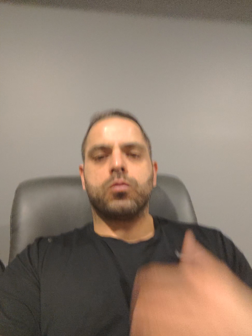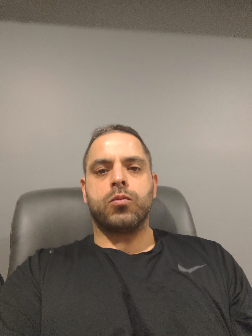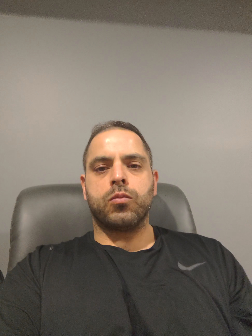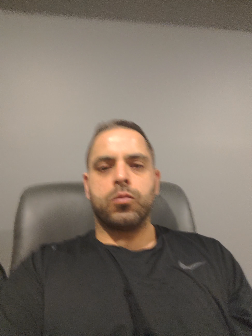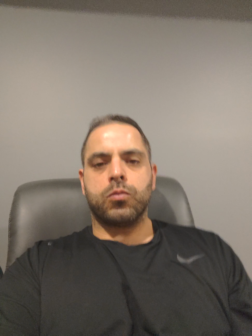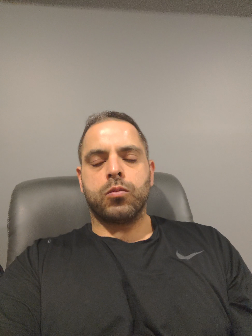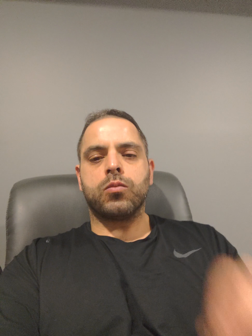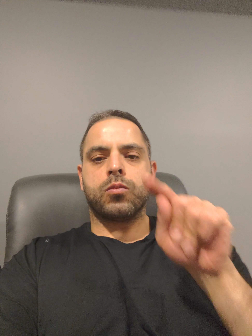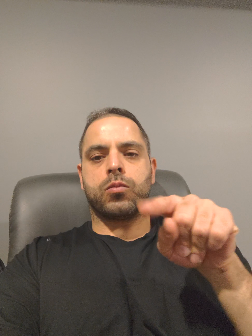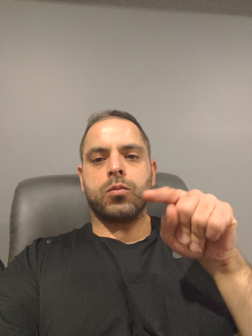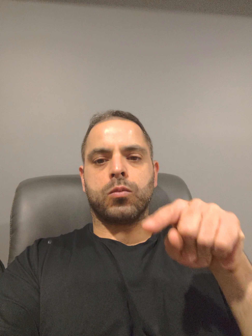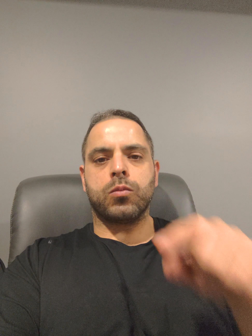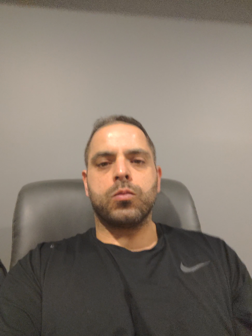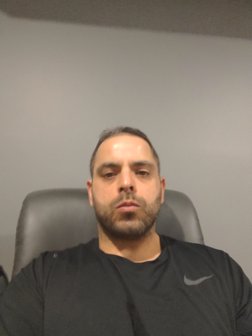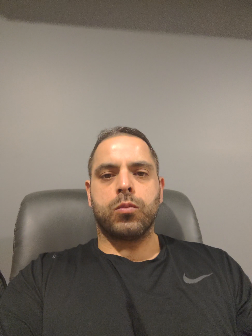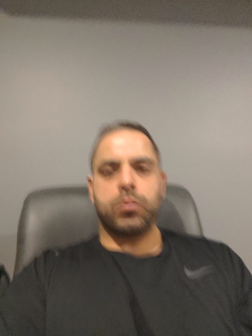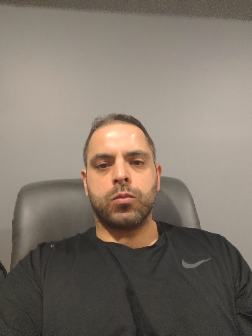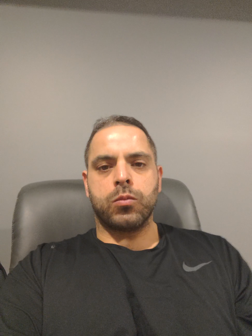time